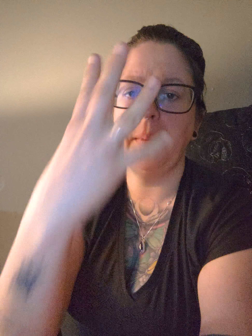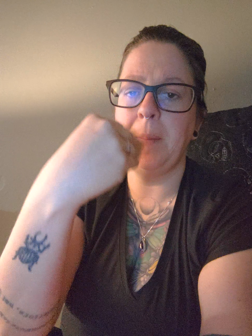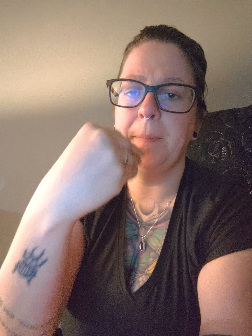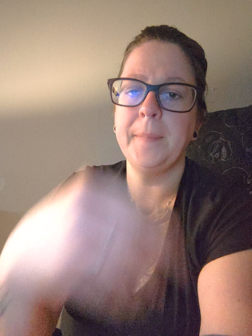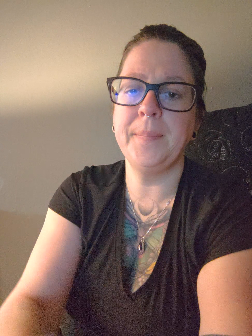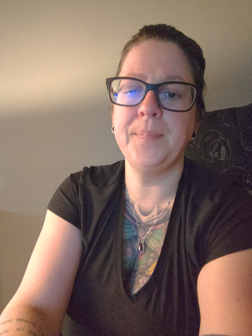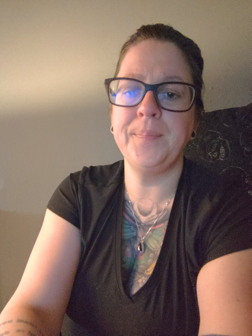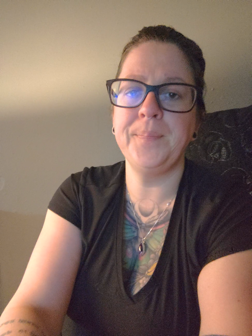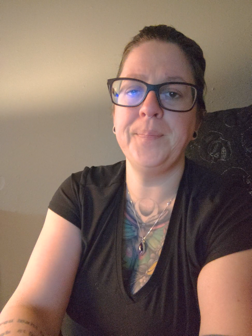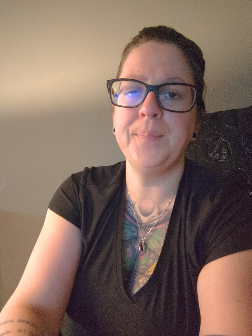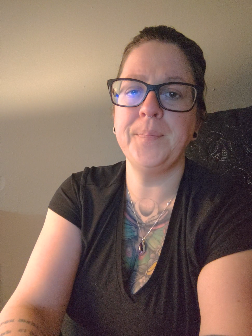nap